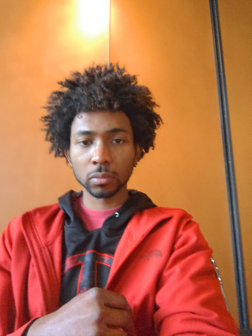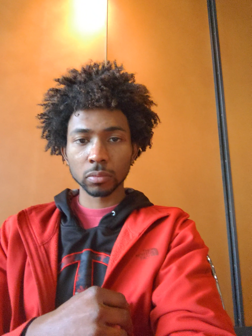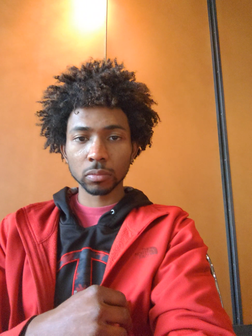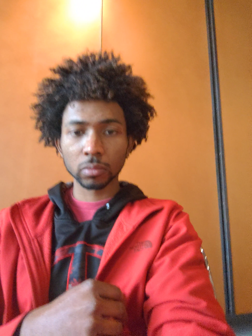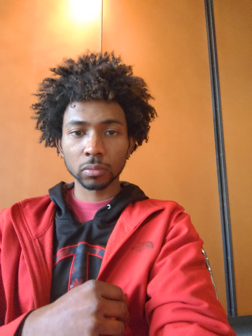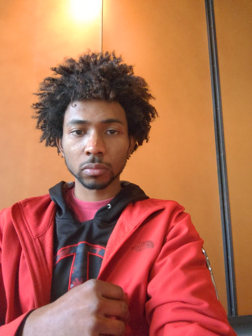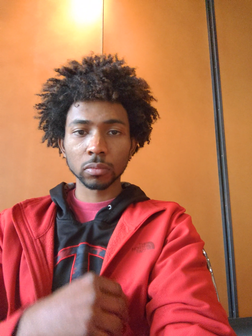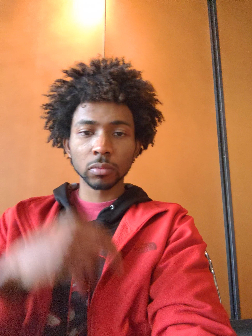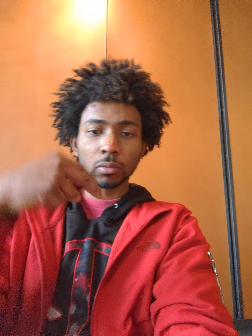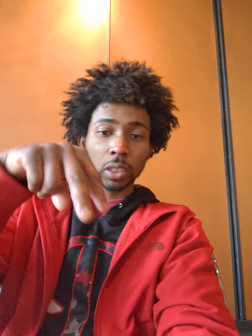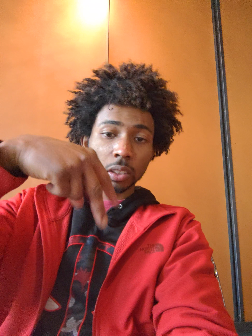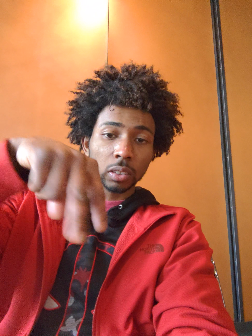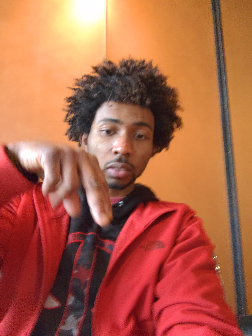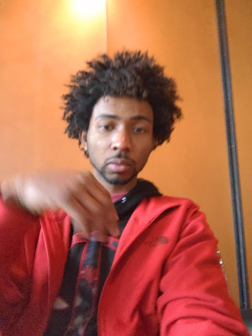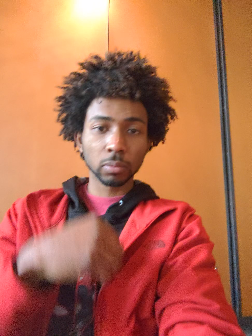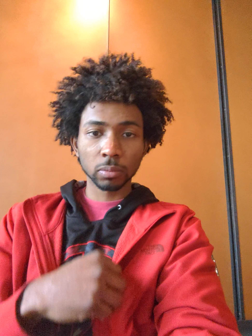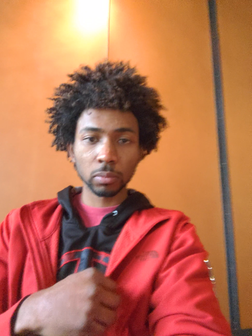dance